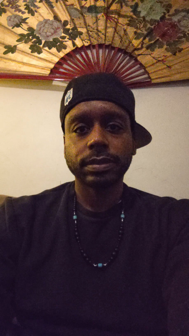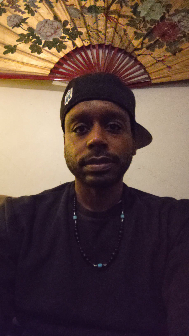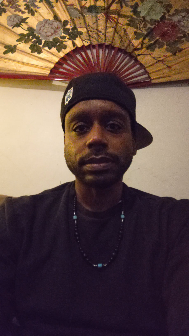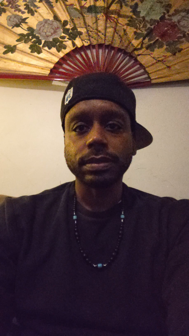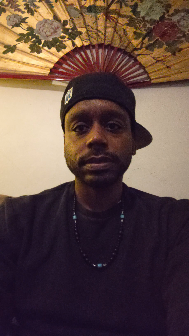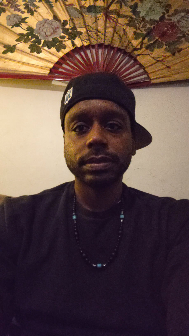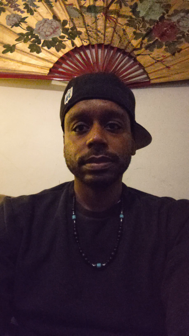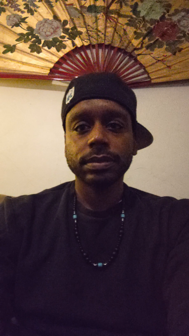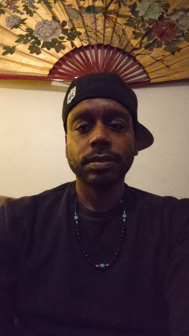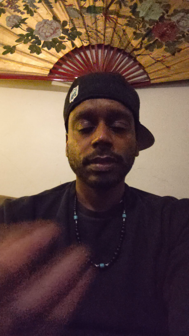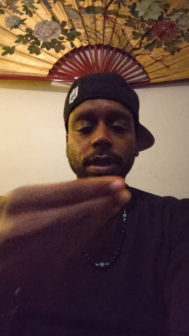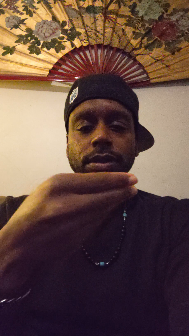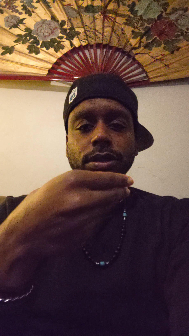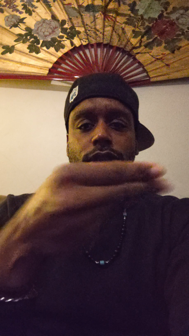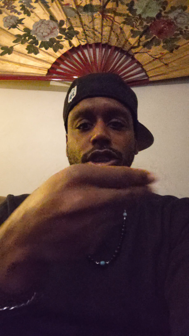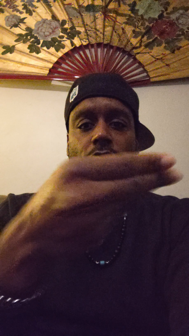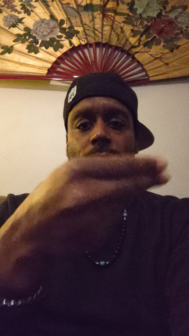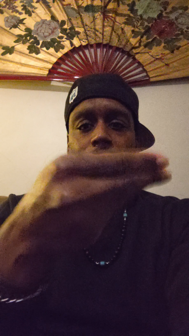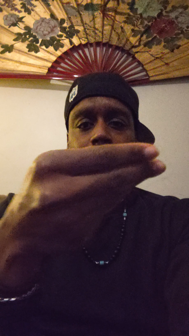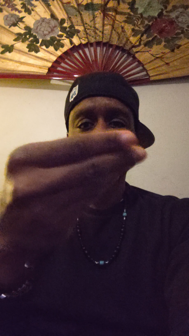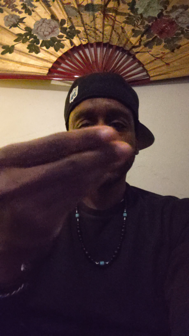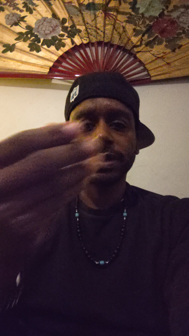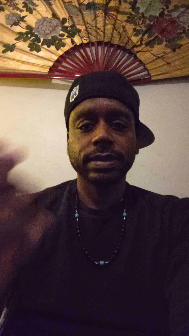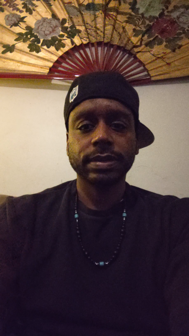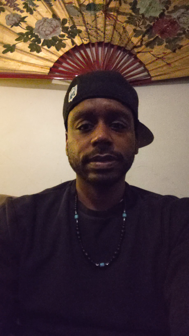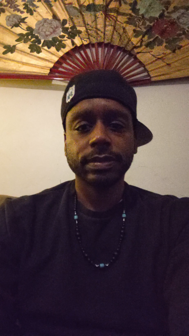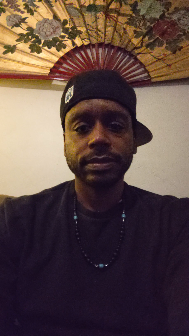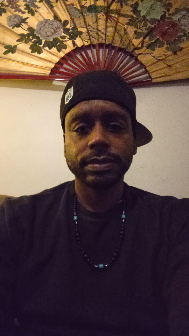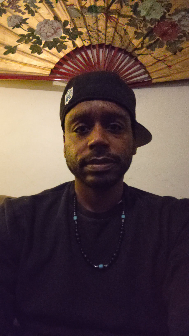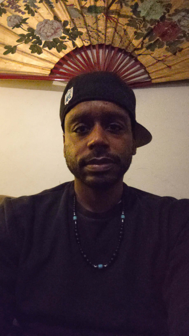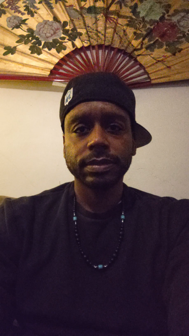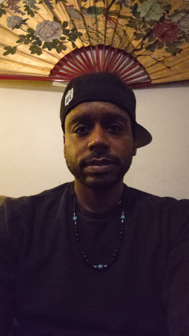shopping